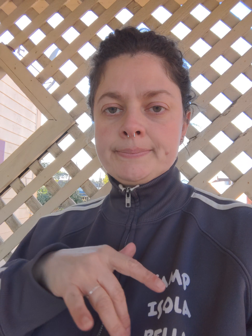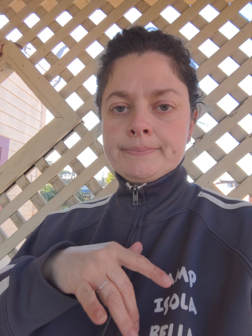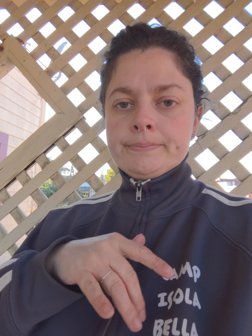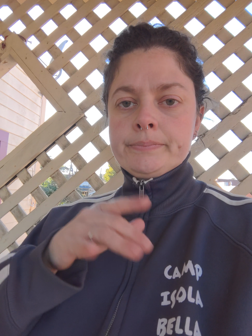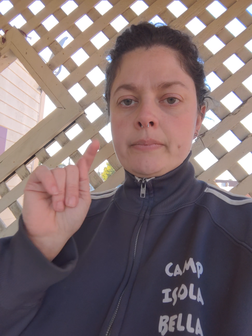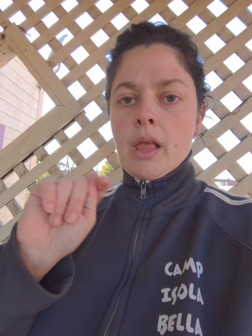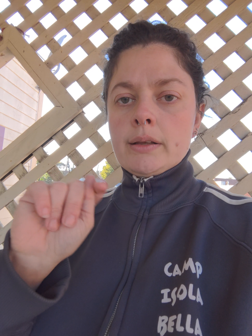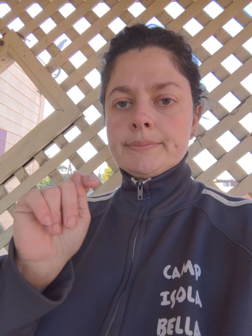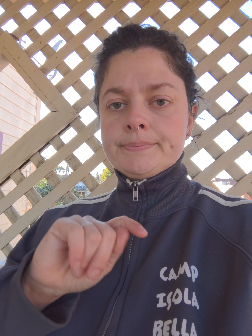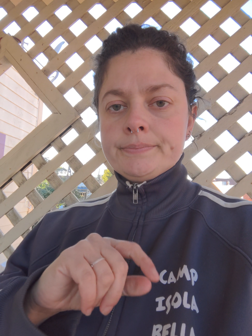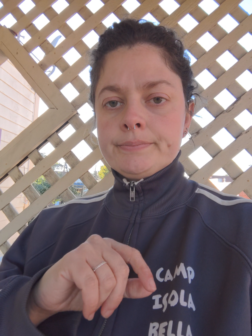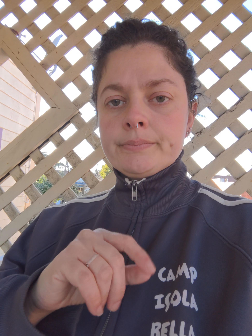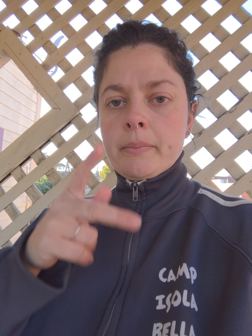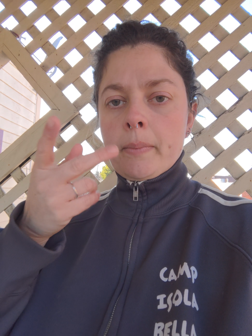potty